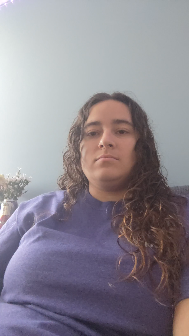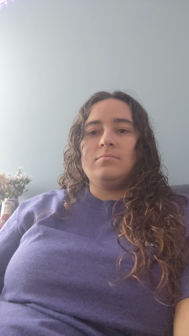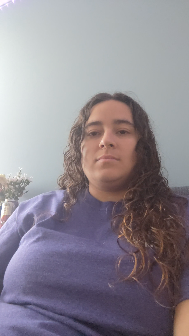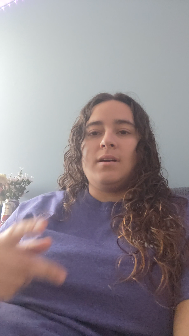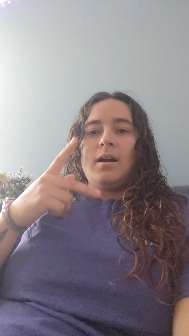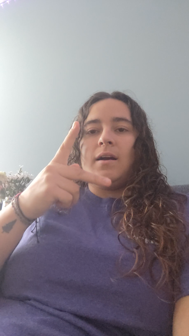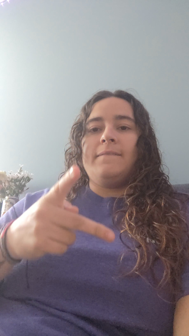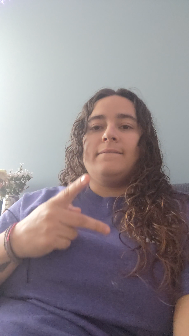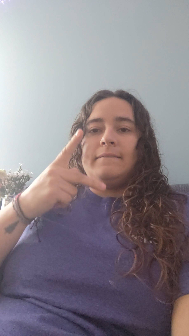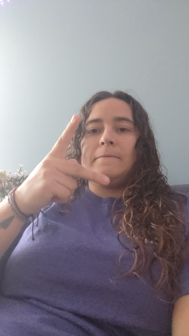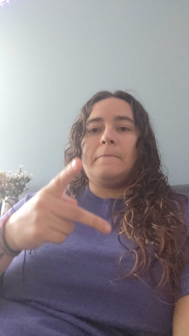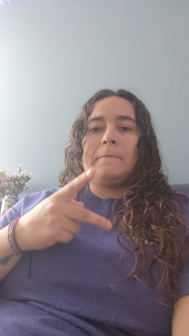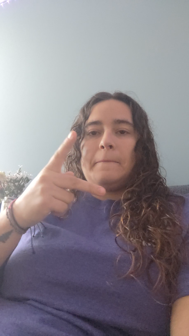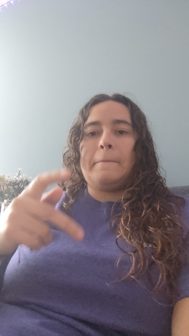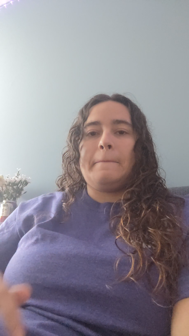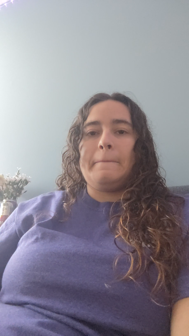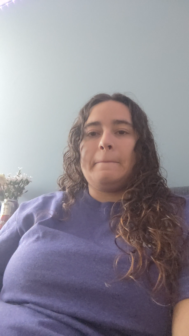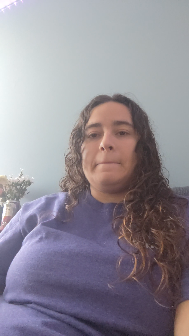careful